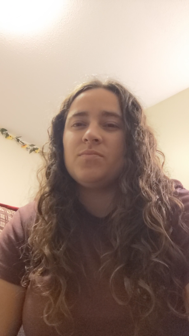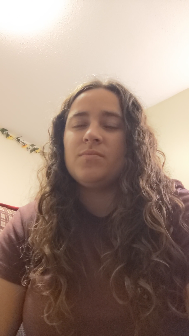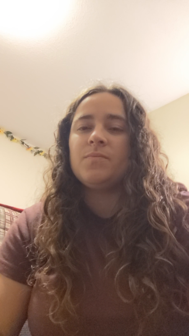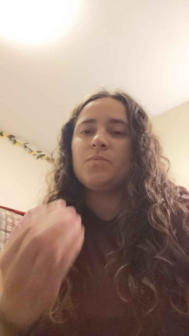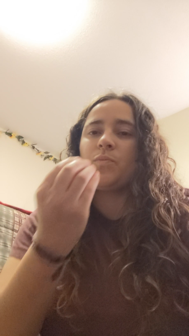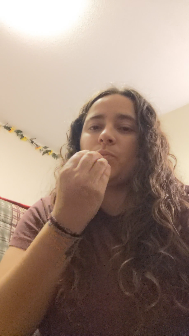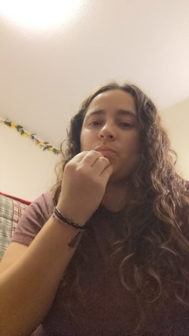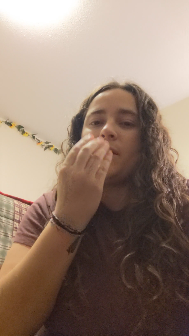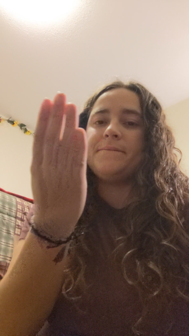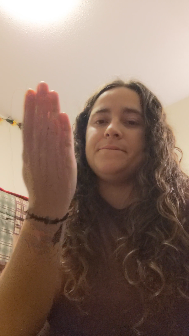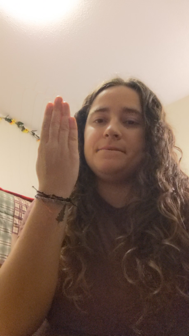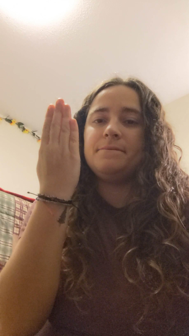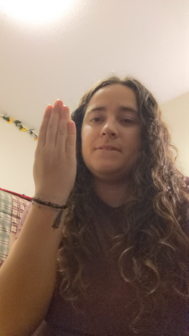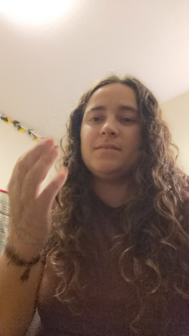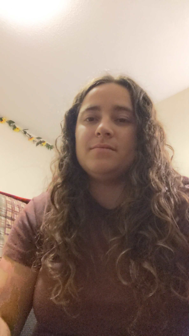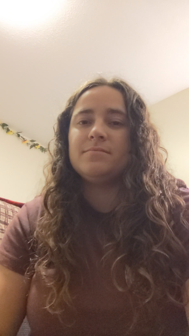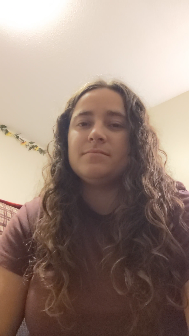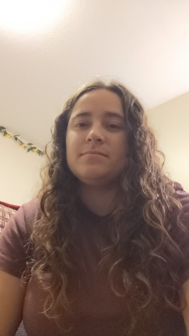breakfast